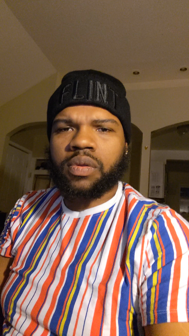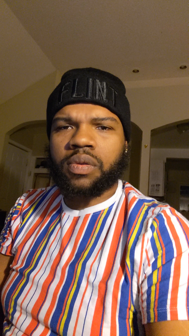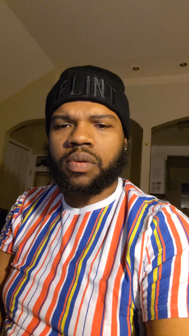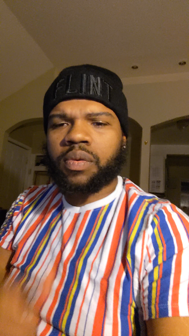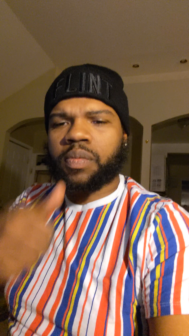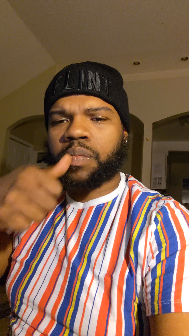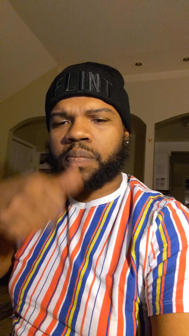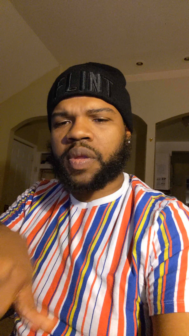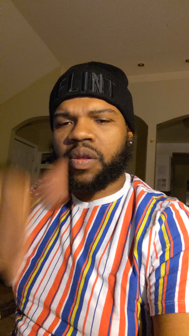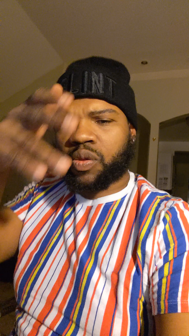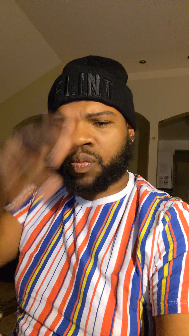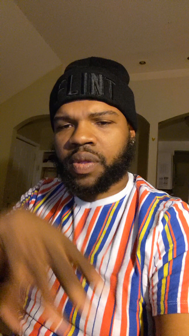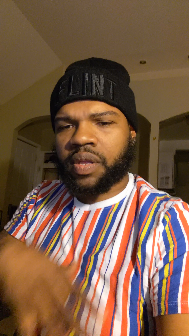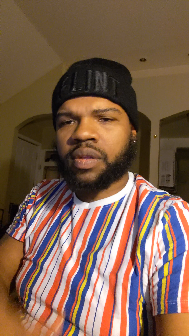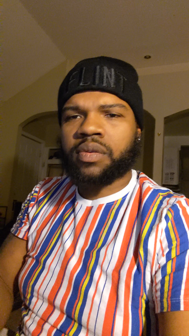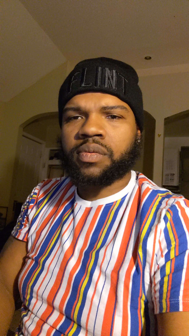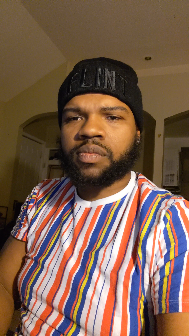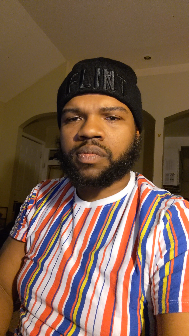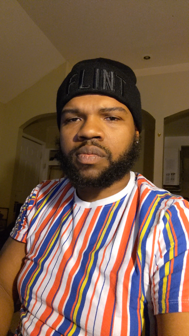mailman